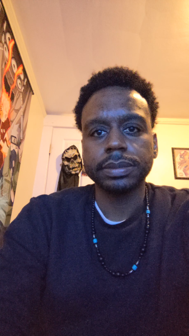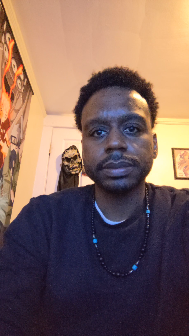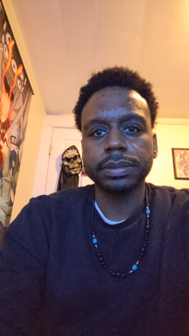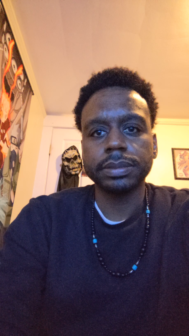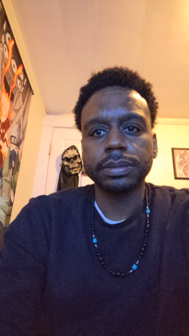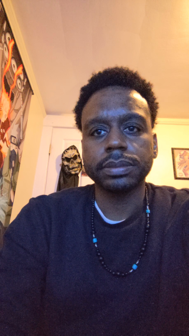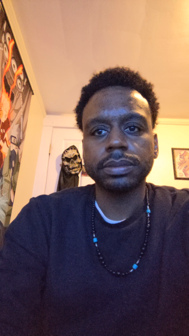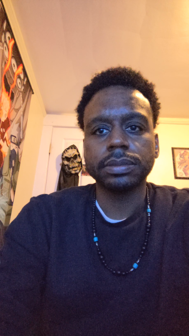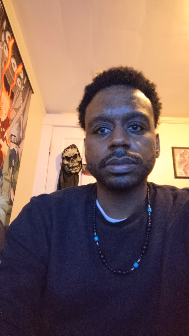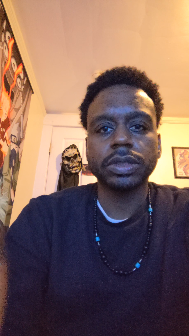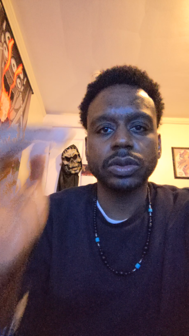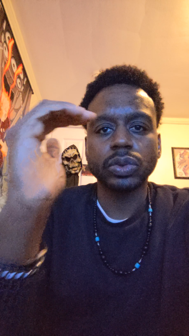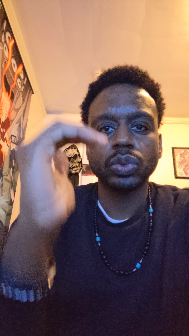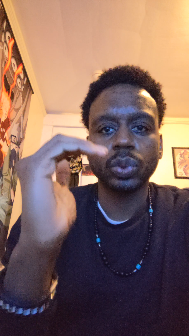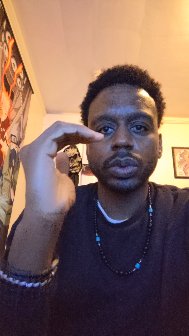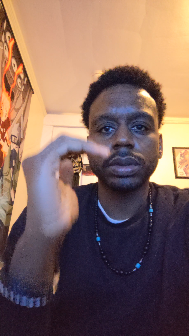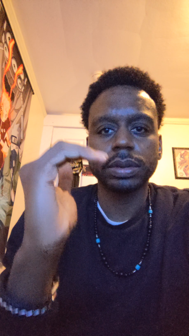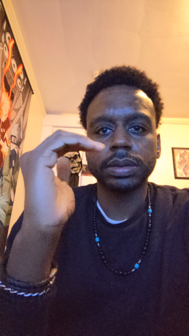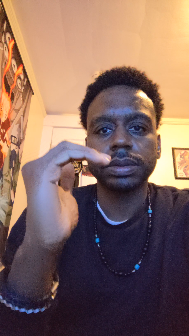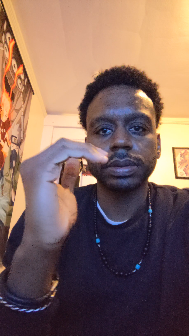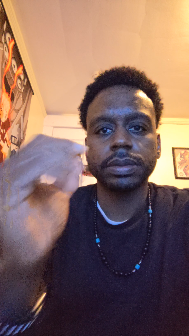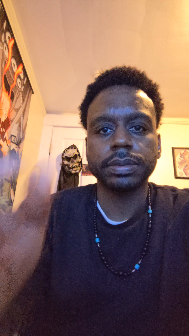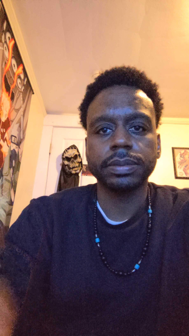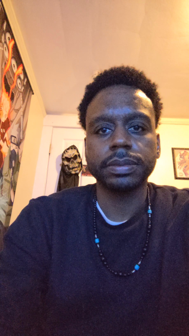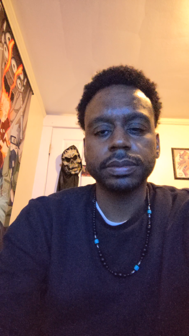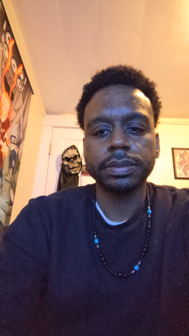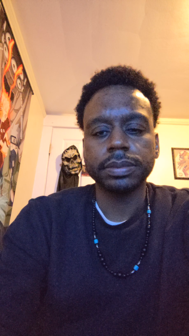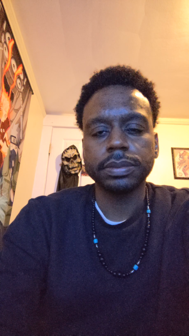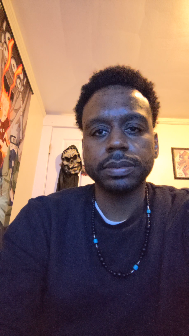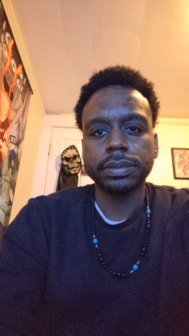short